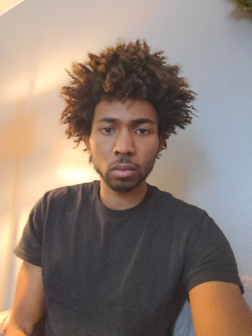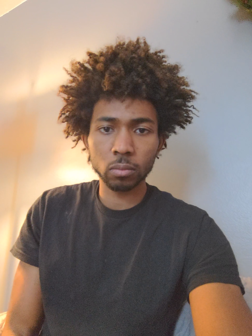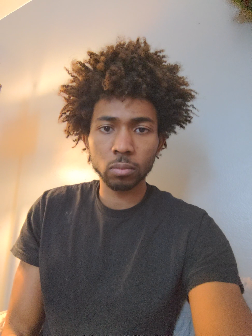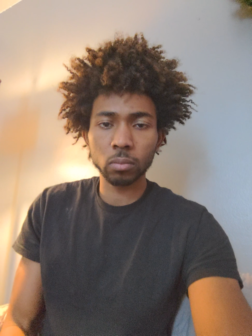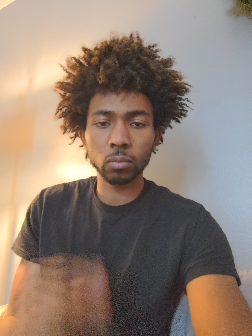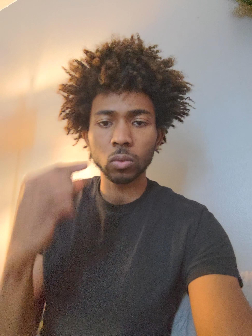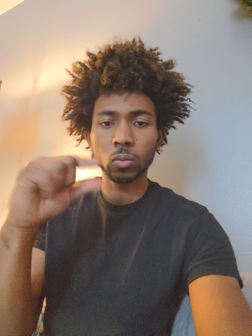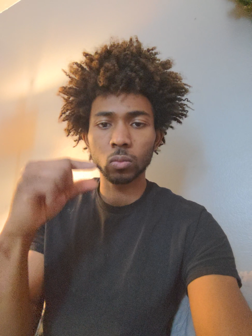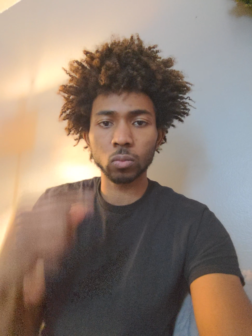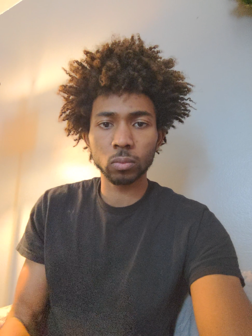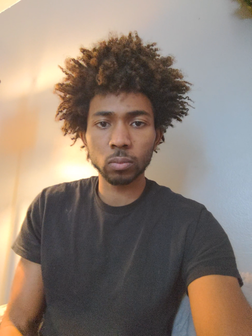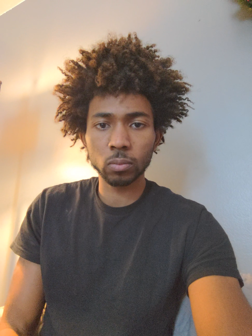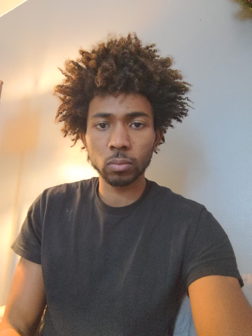green